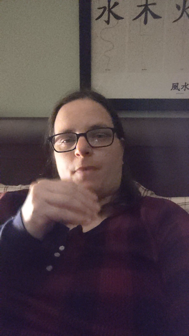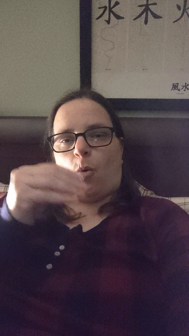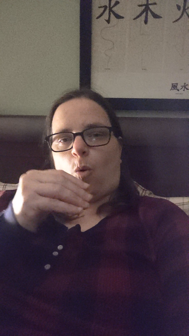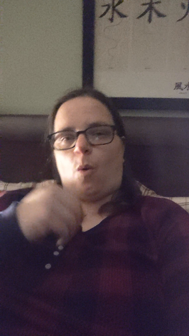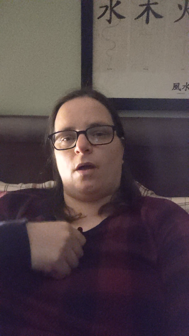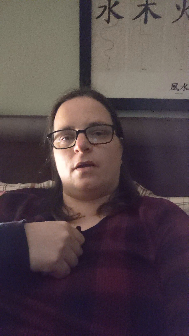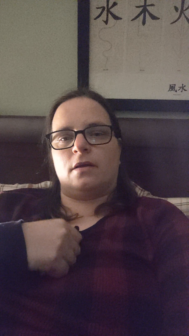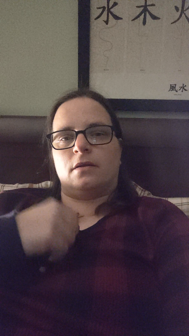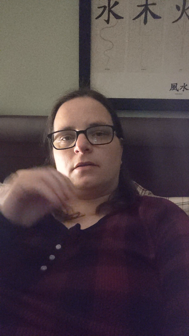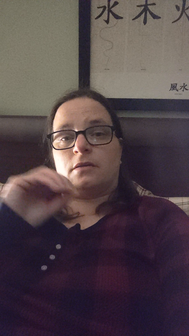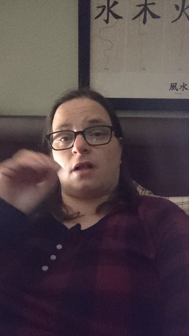none